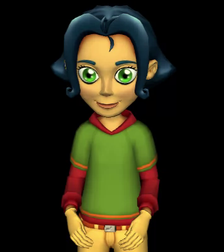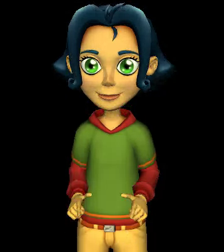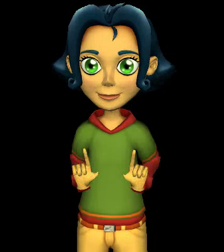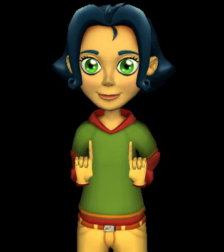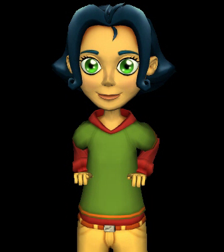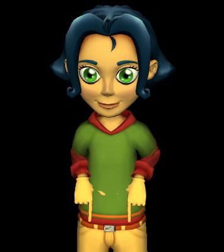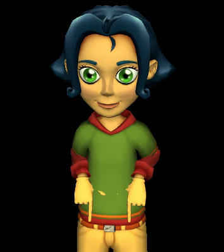مدرسة